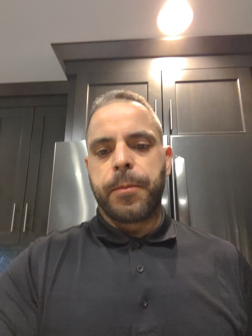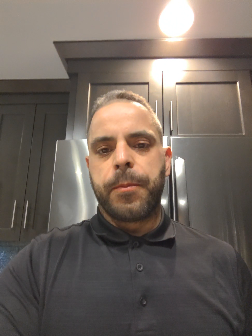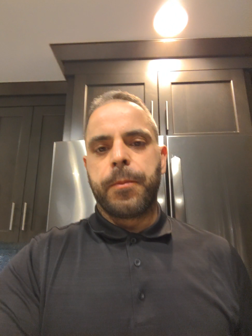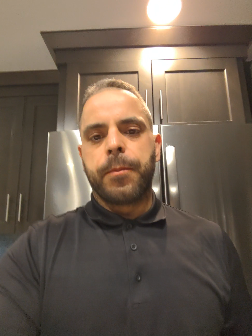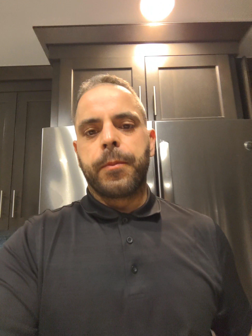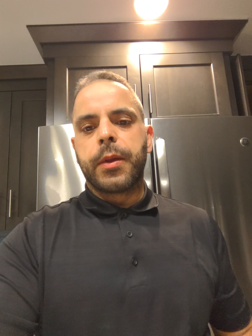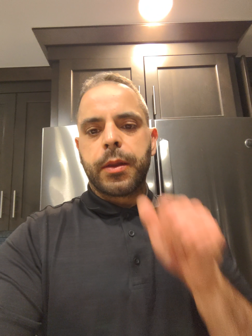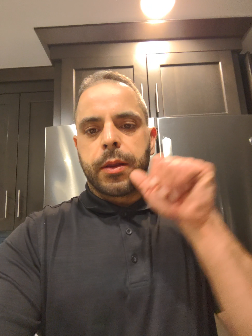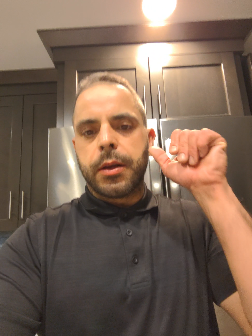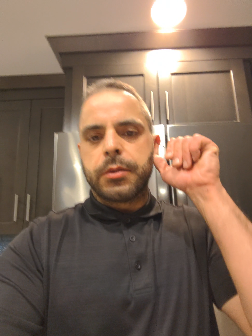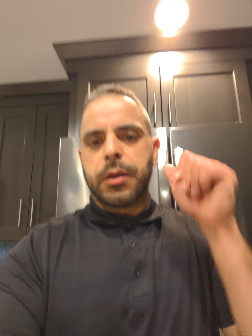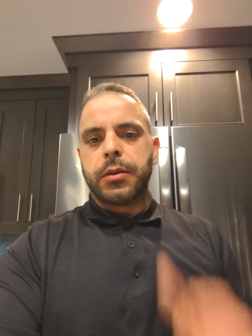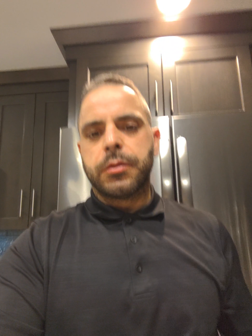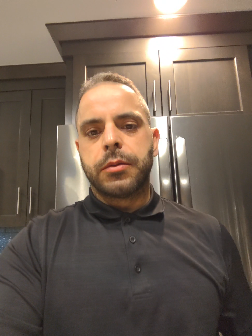yesterday